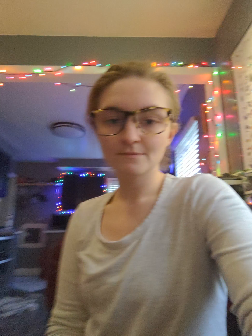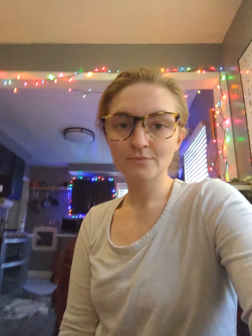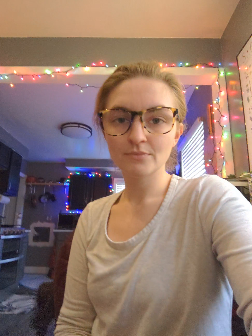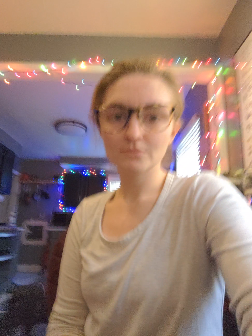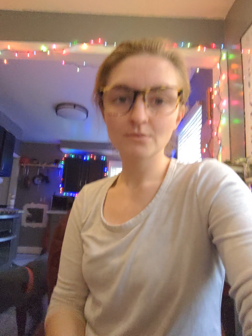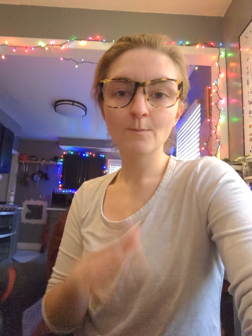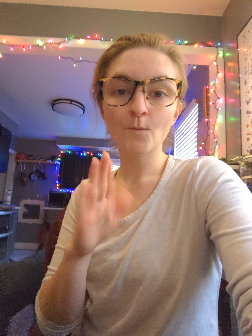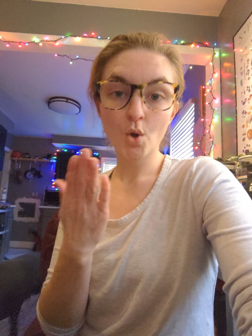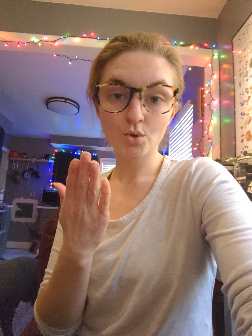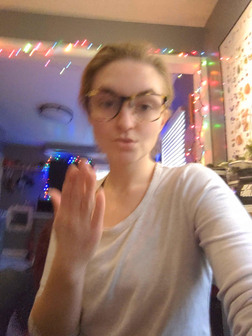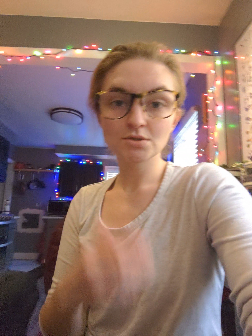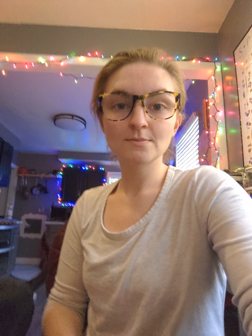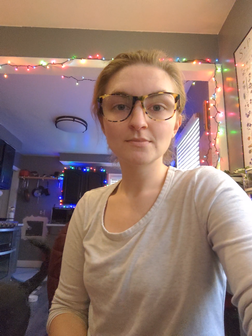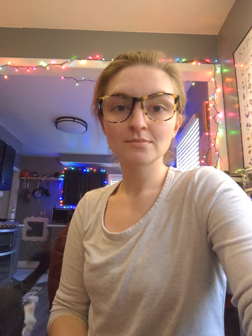book